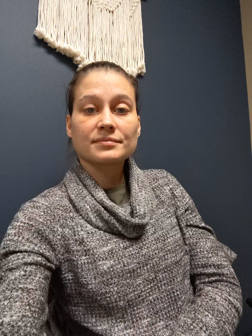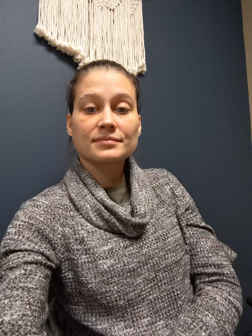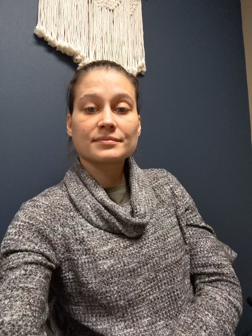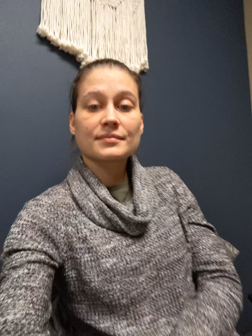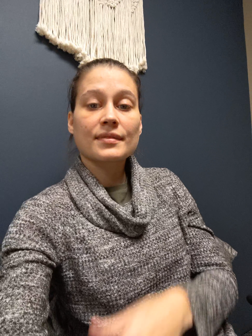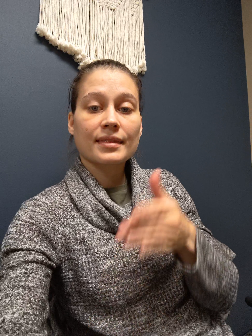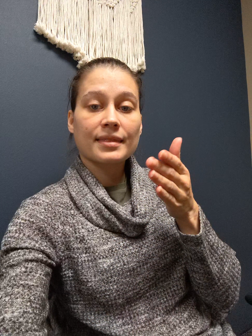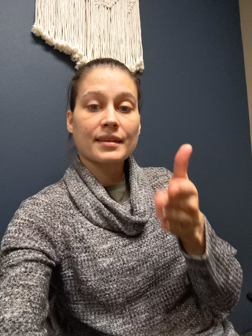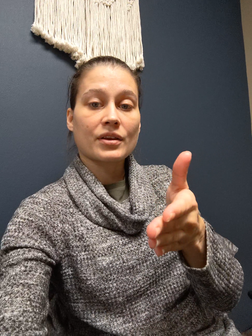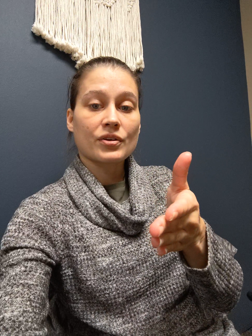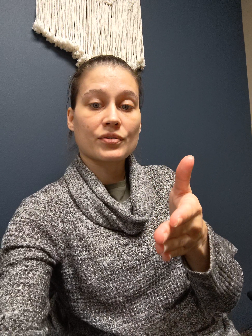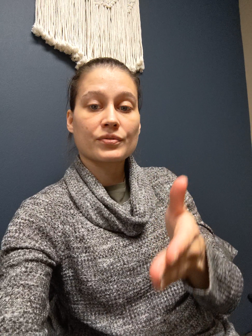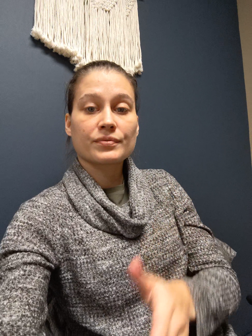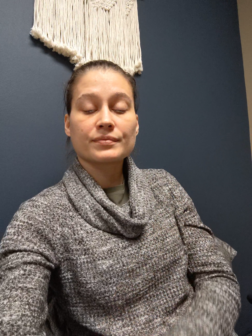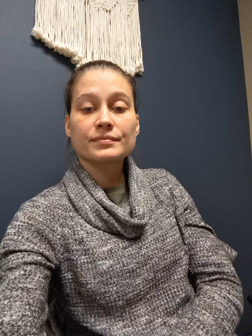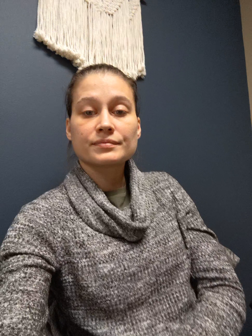there